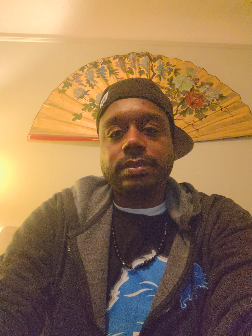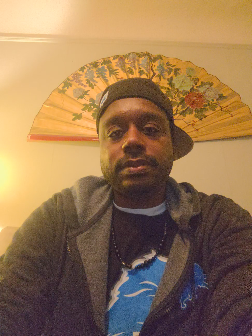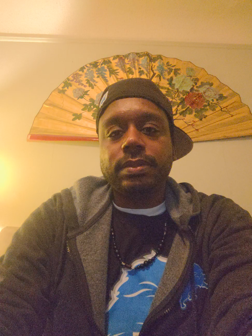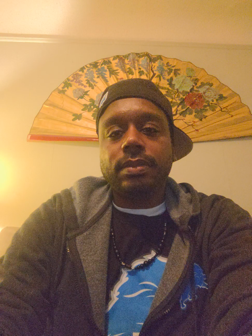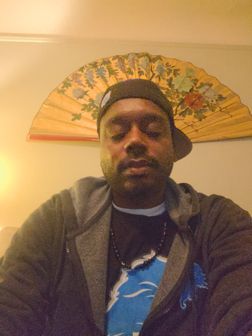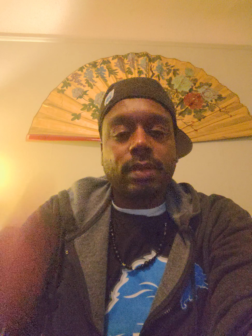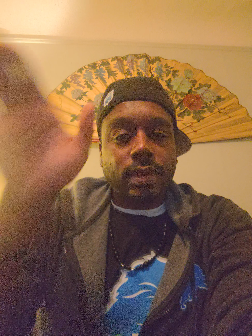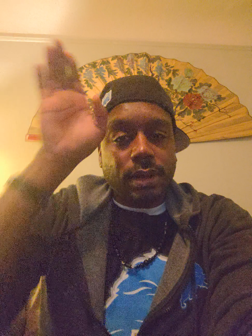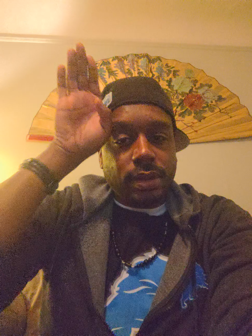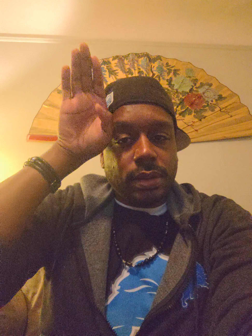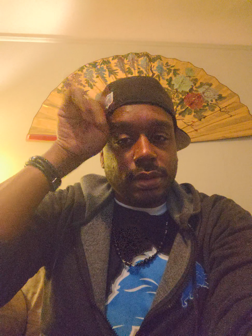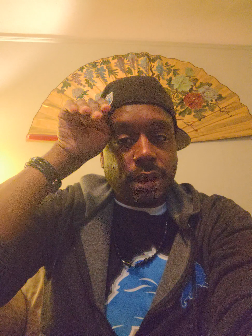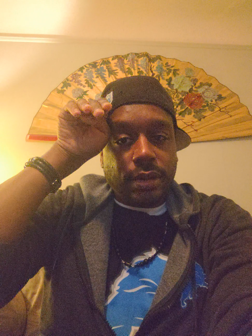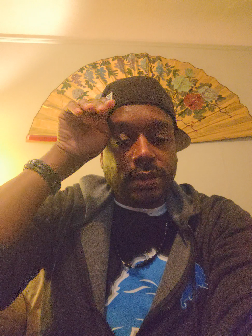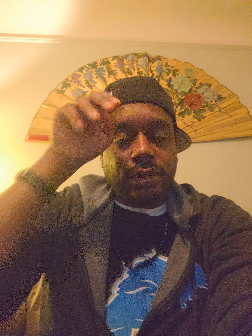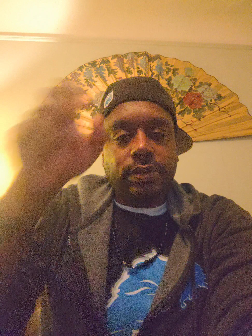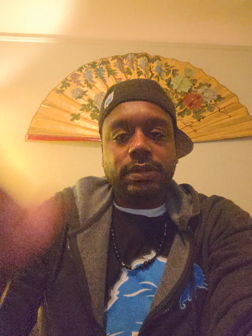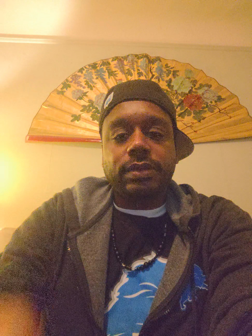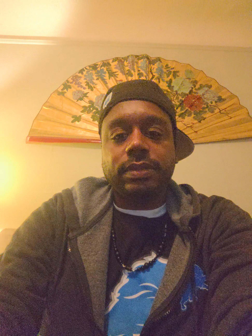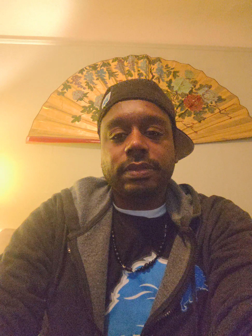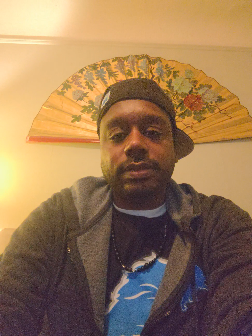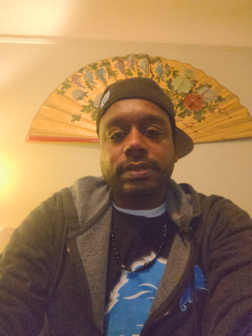donkey